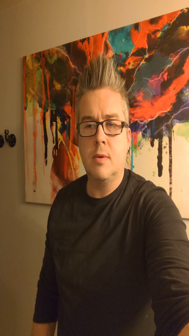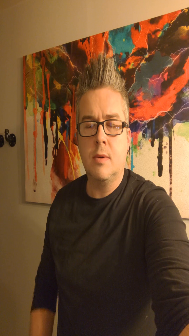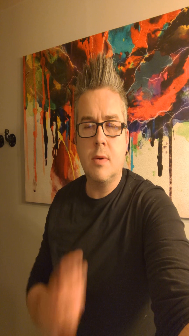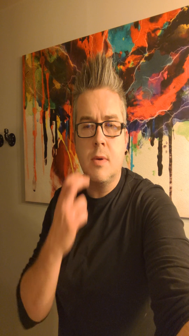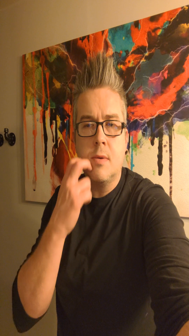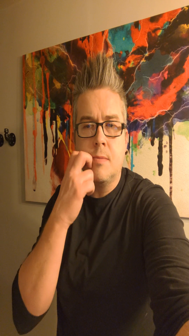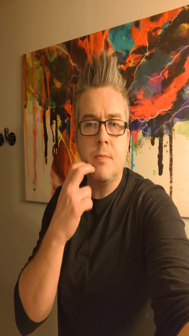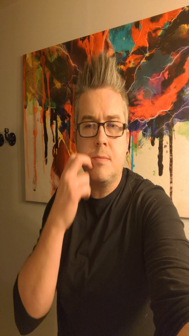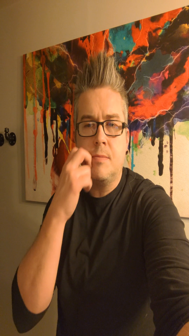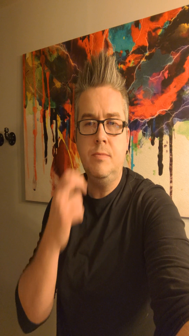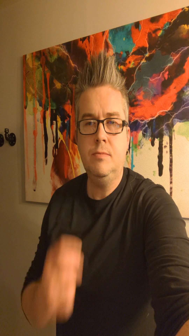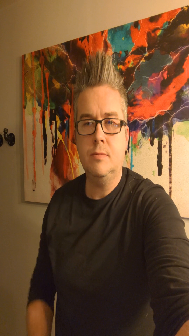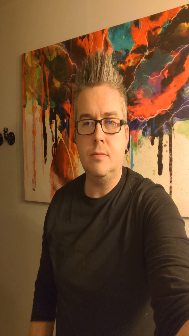gum